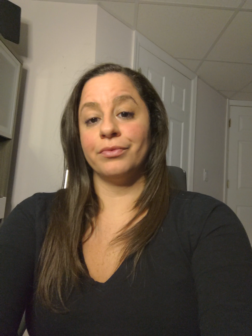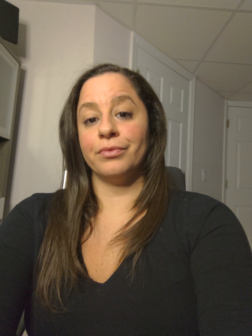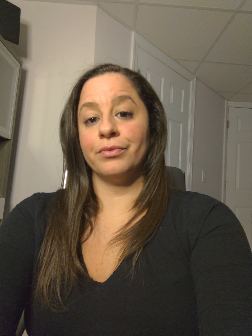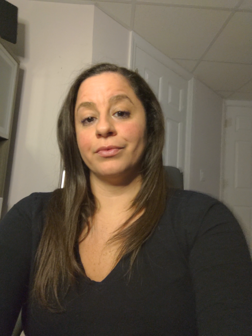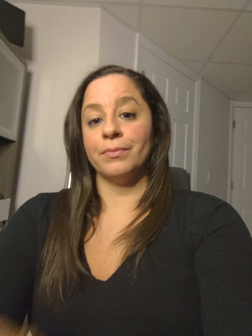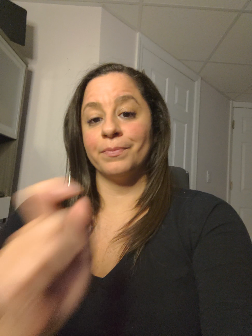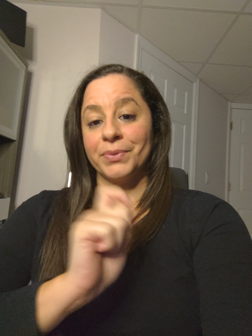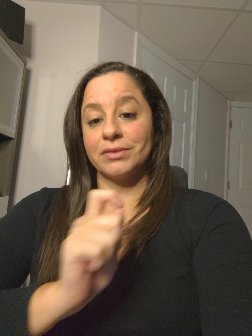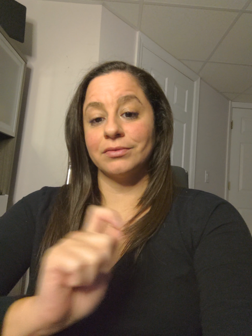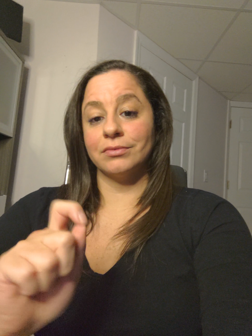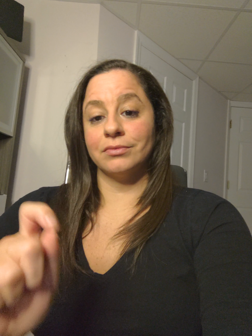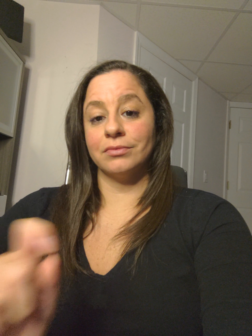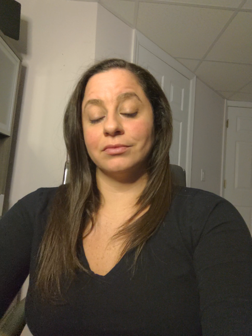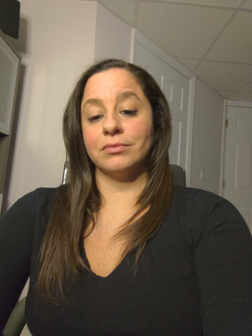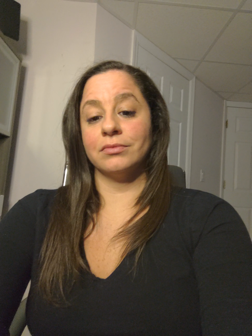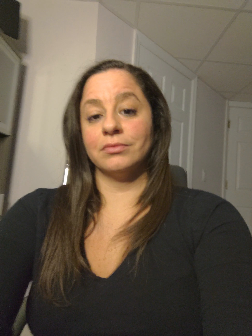pencil